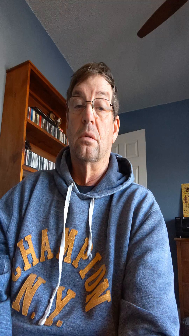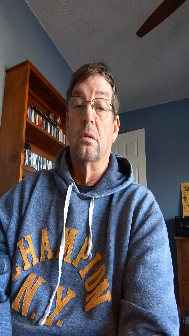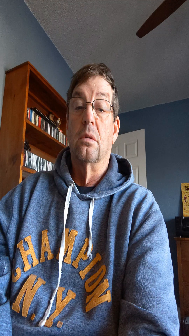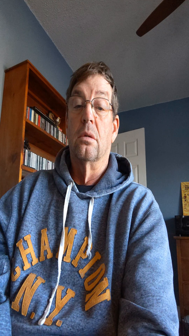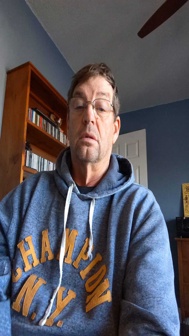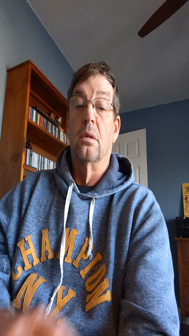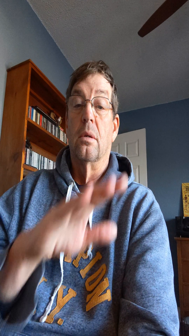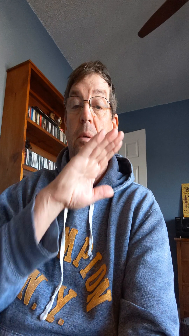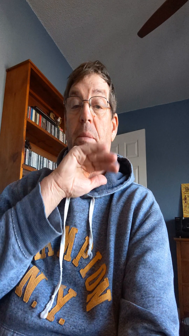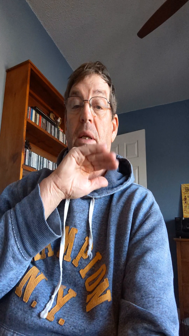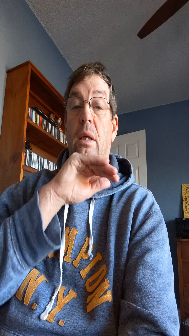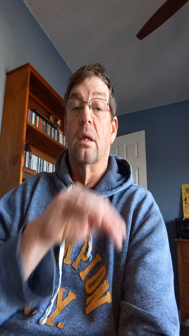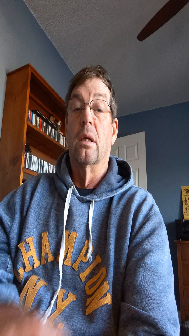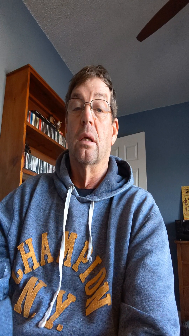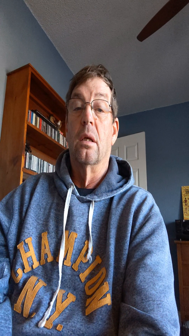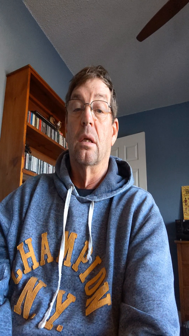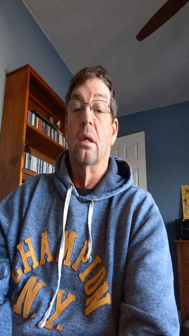pig